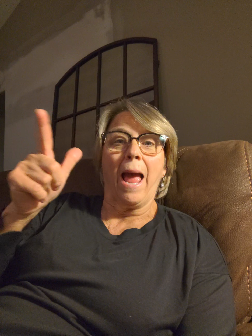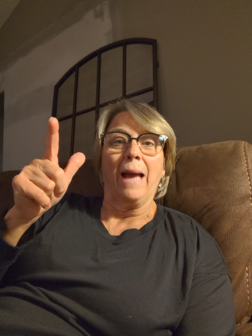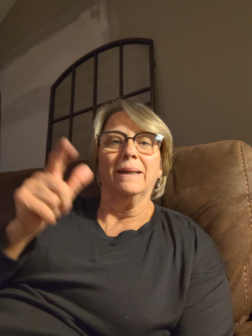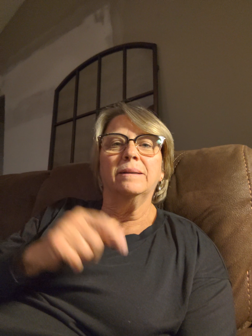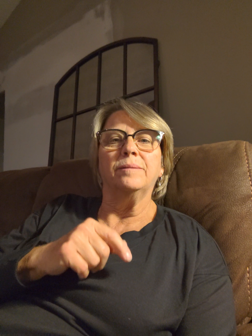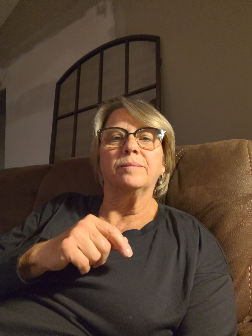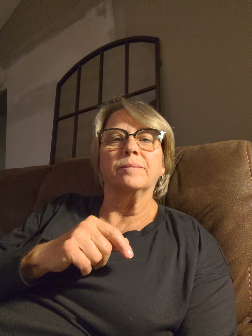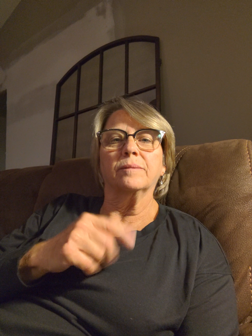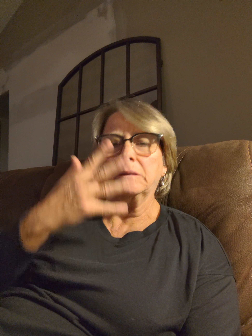awake